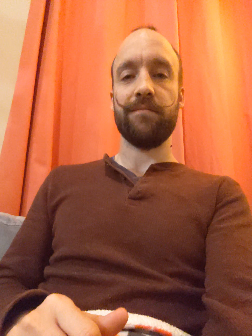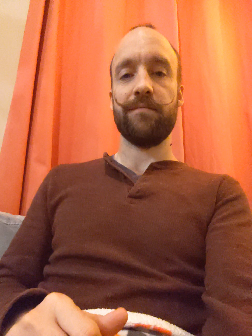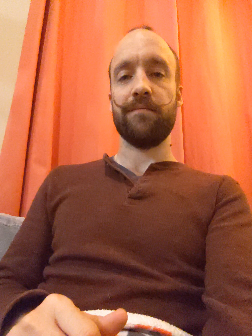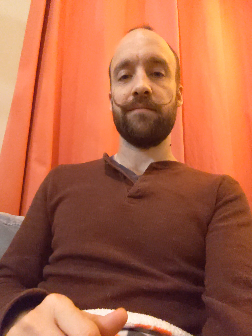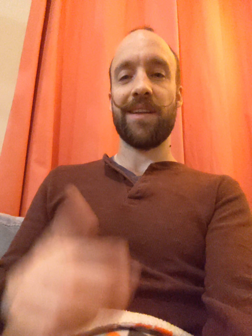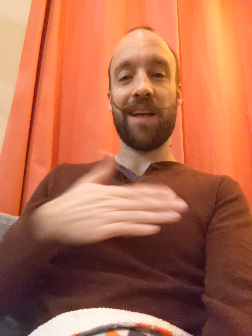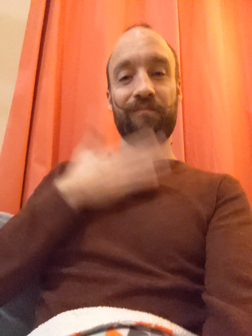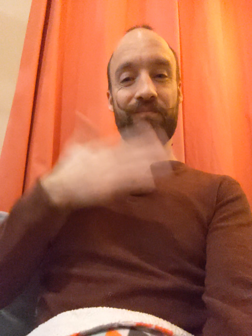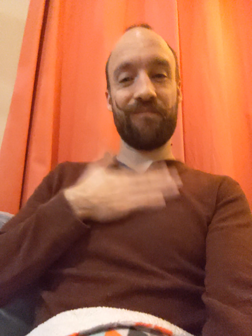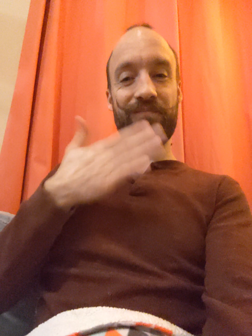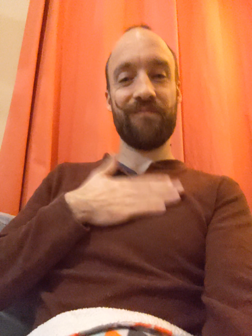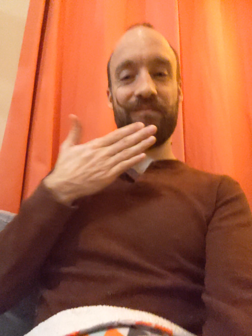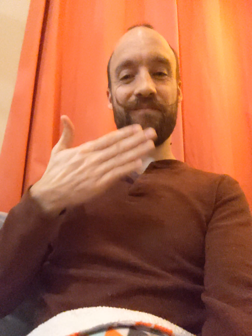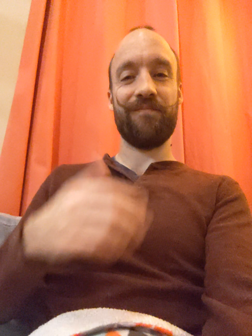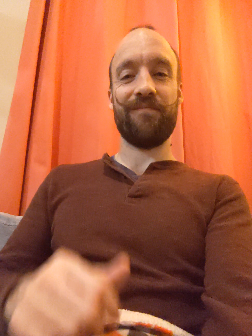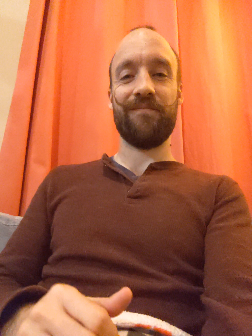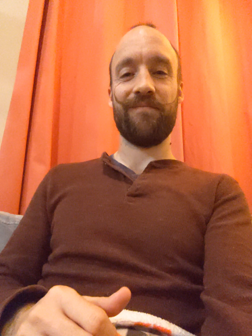happy